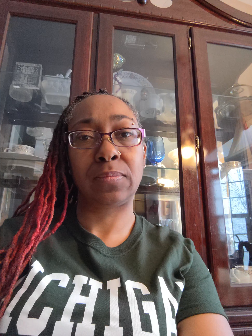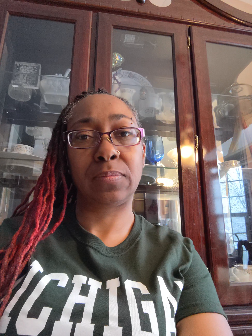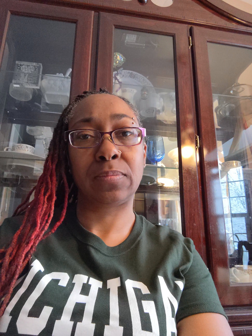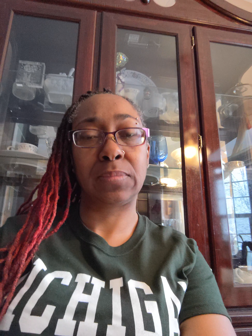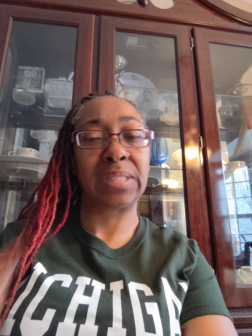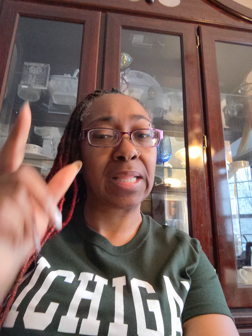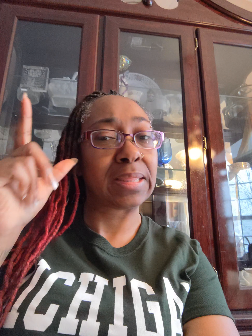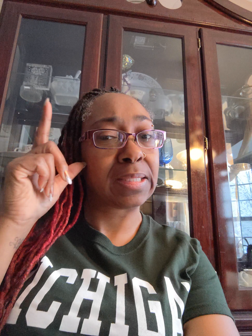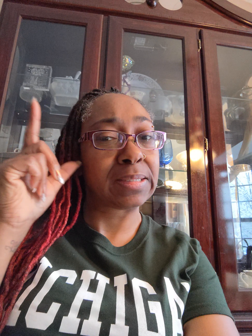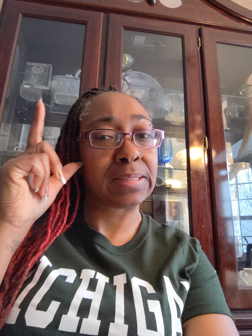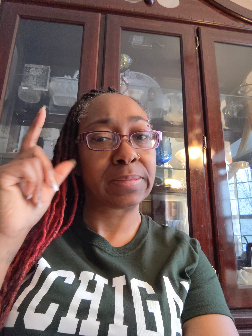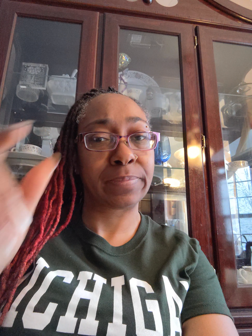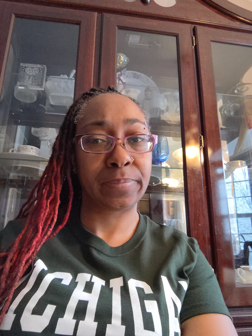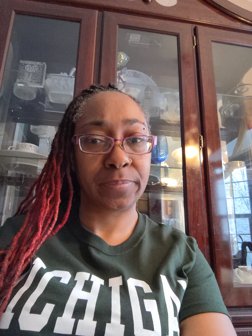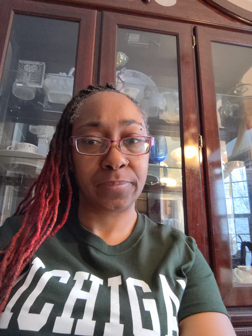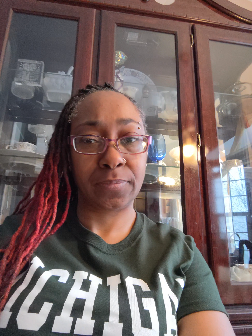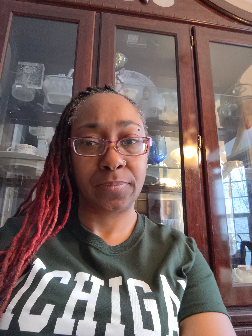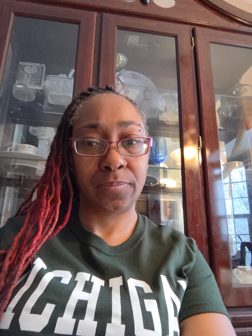listen